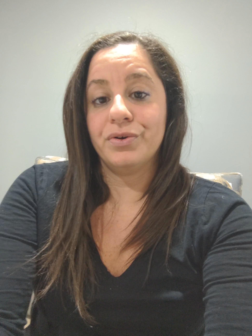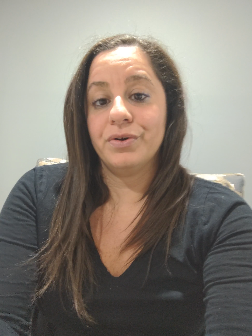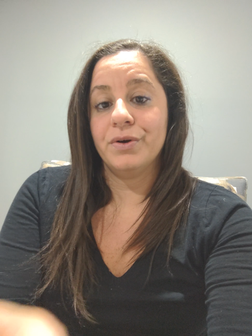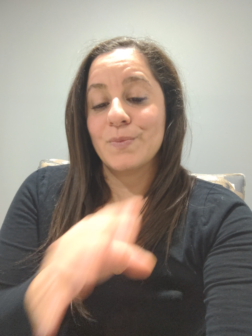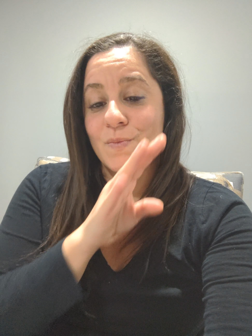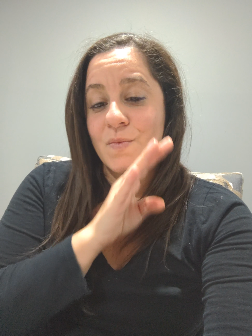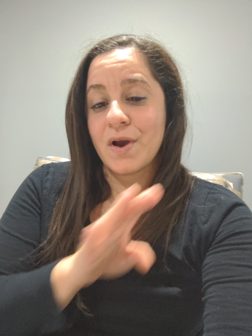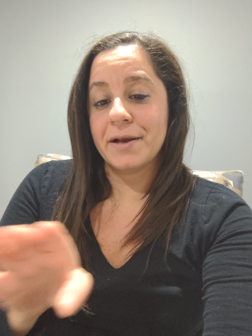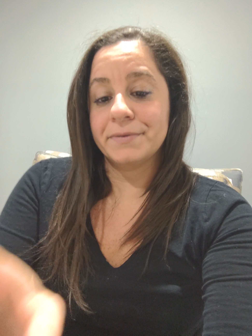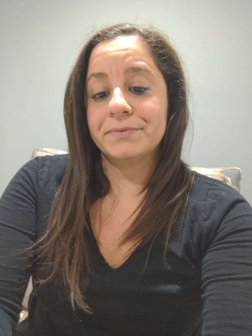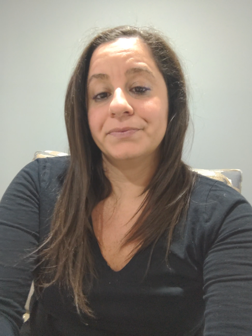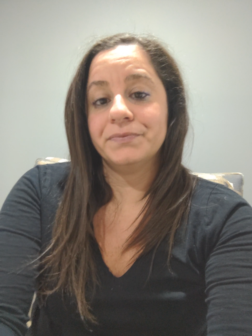quiet